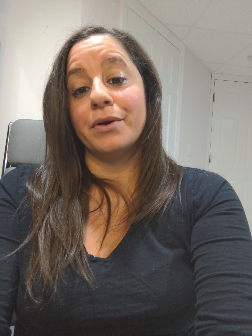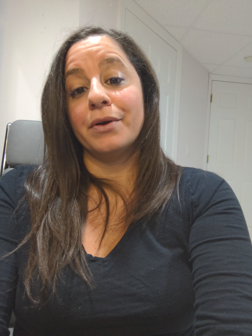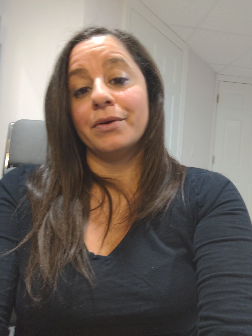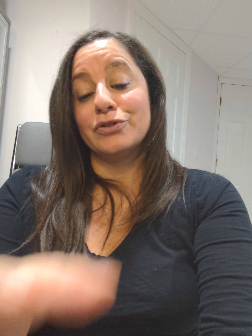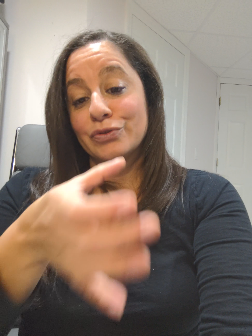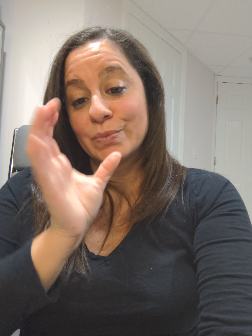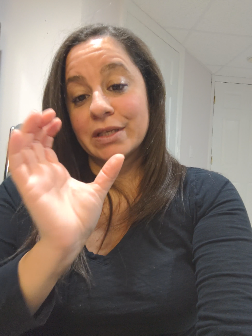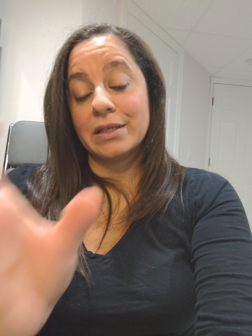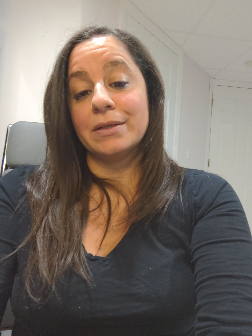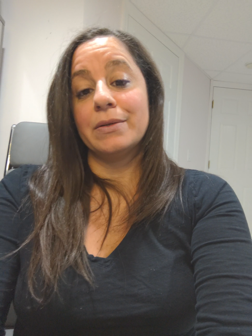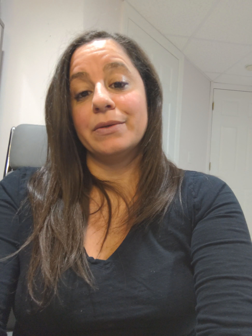drink